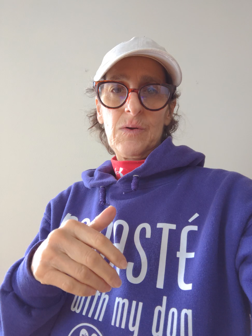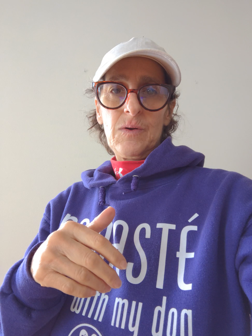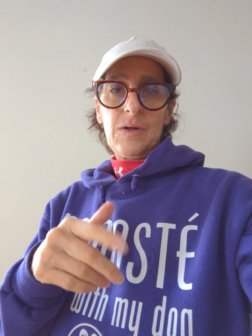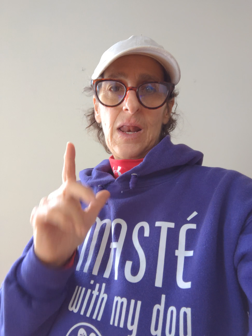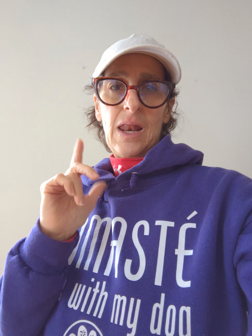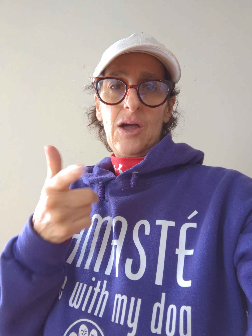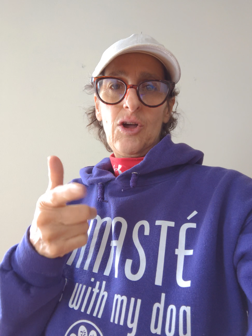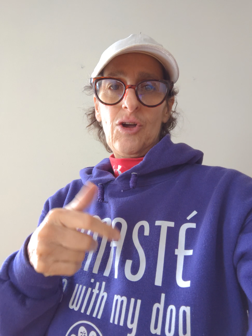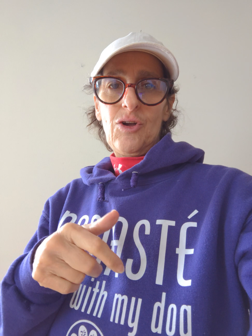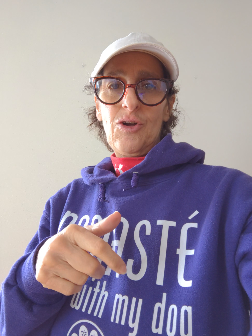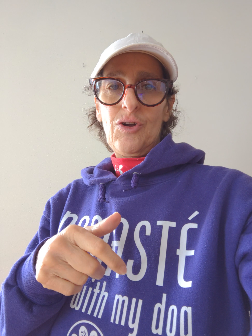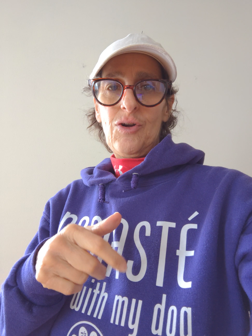later